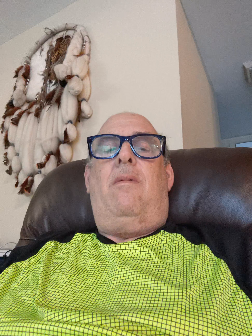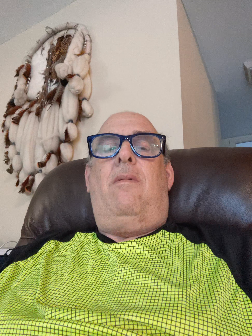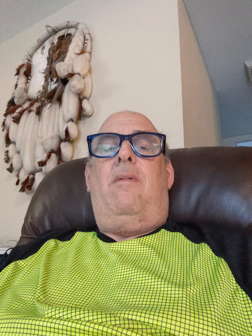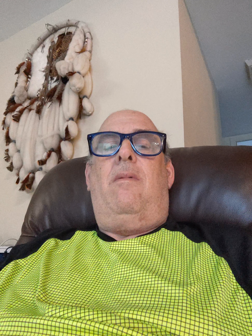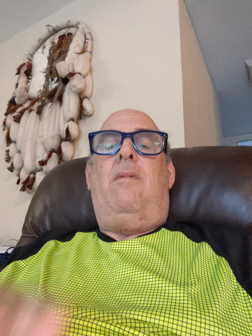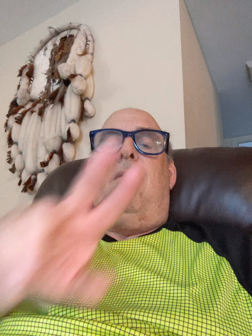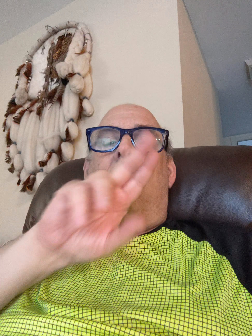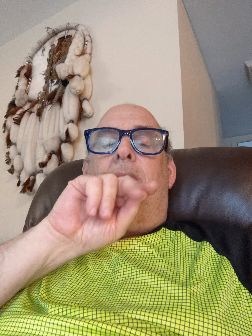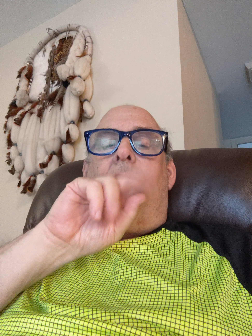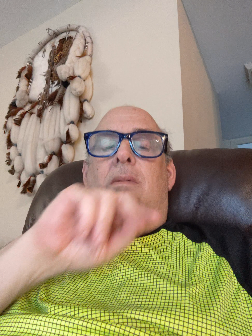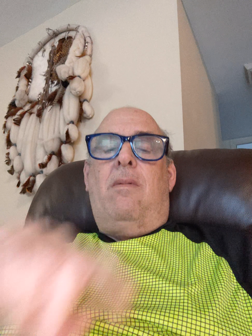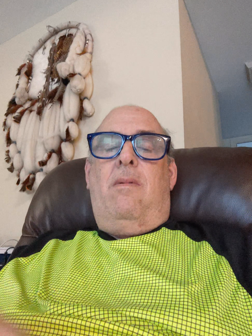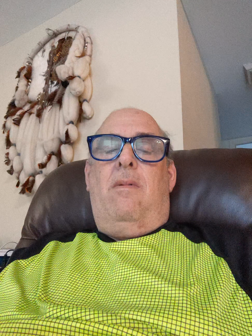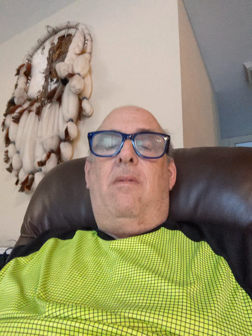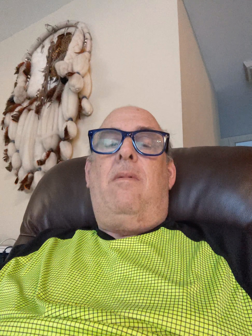duck